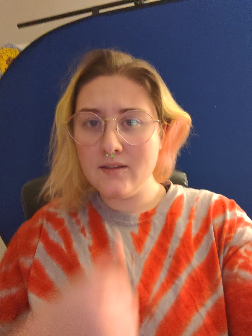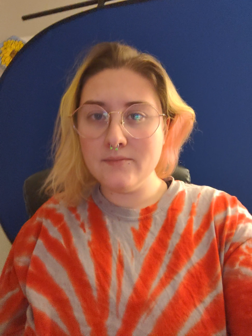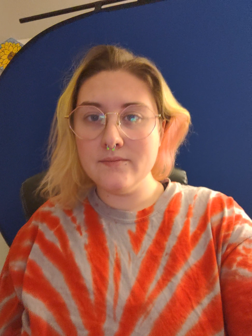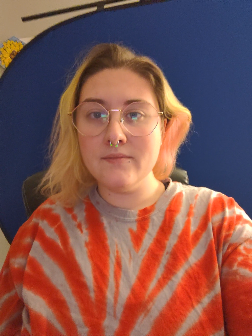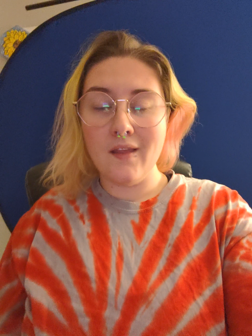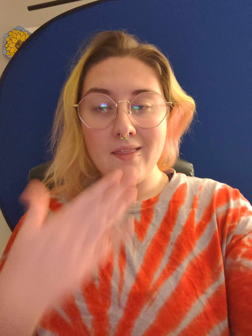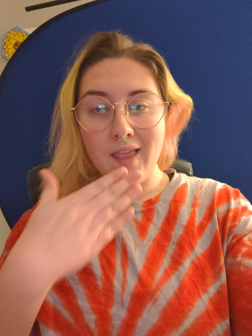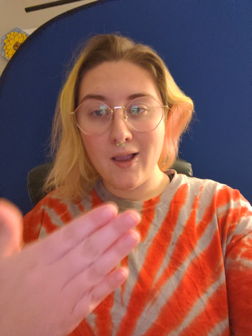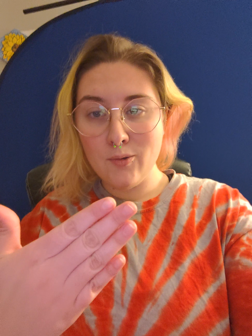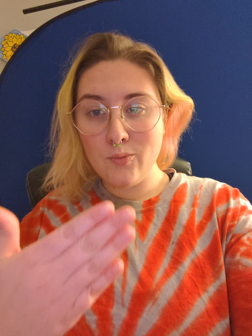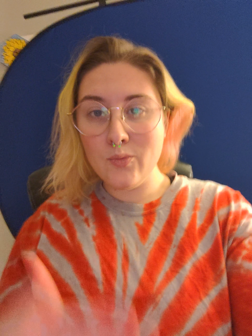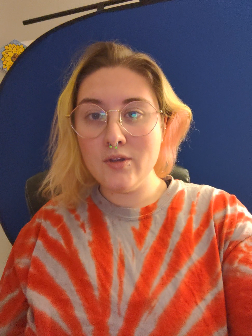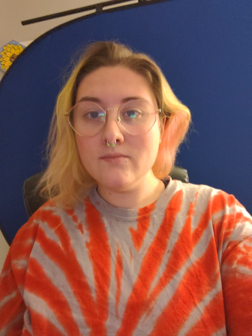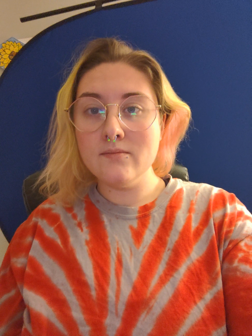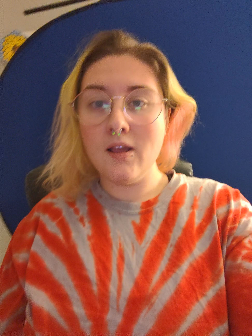thank you